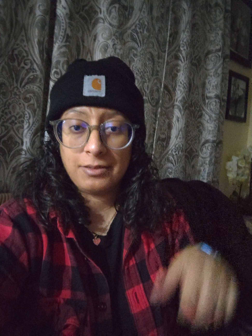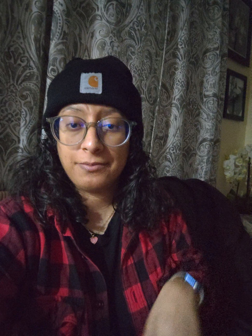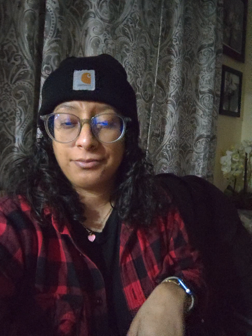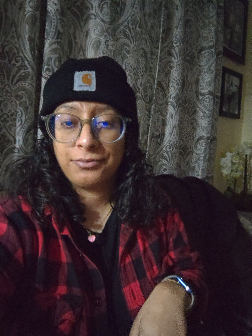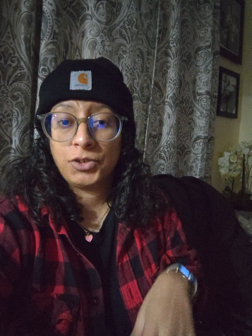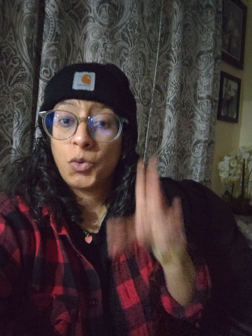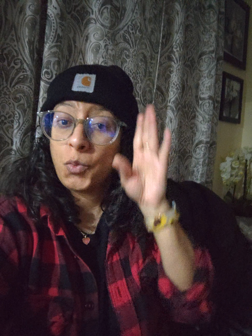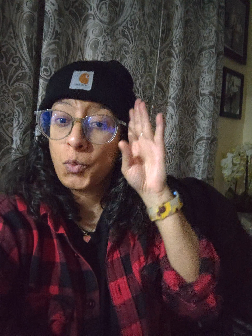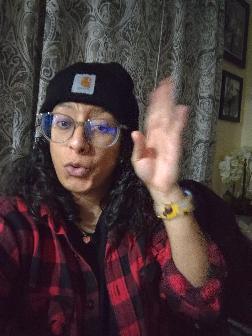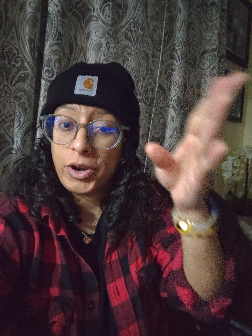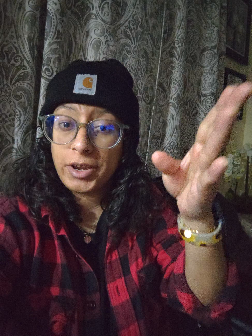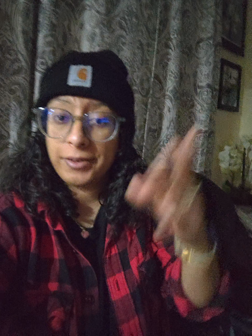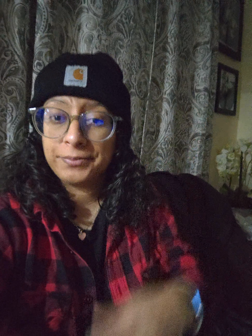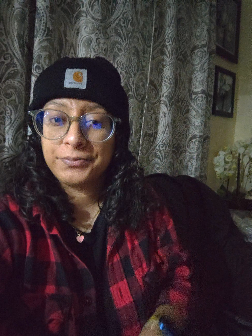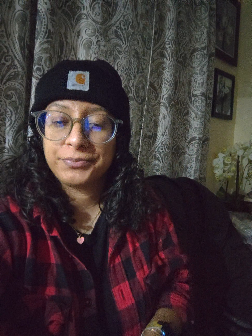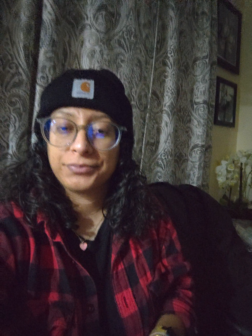will